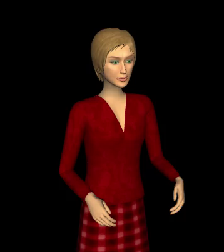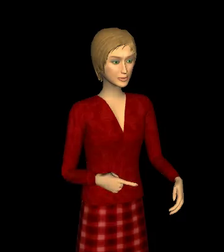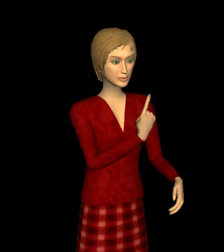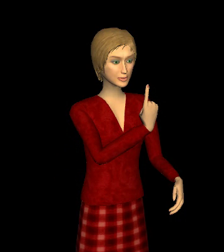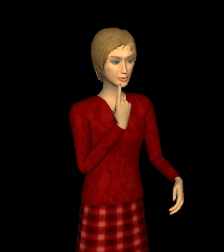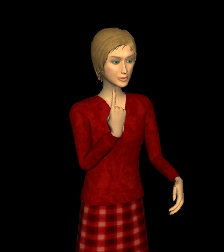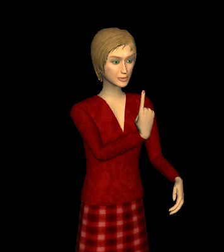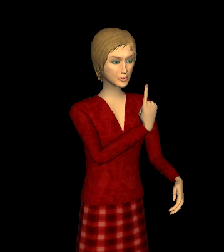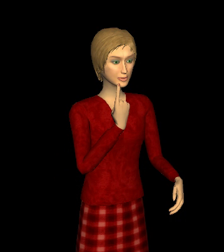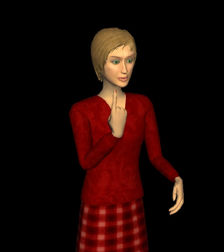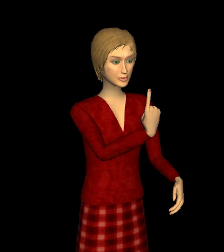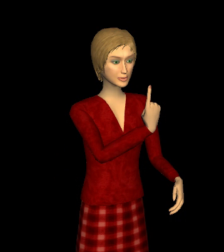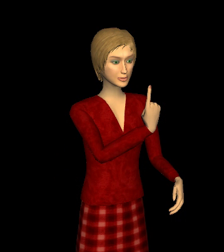دائما